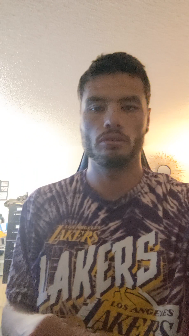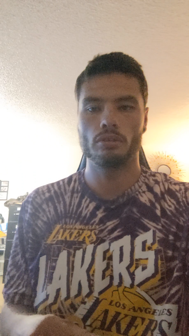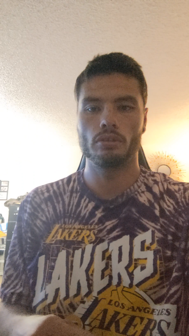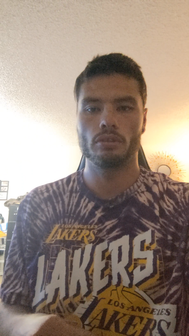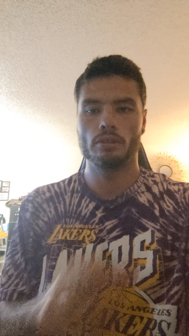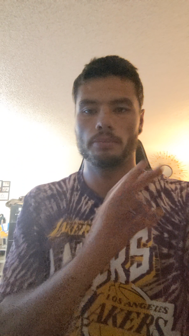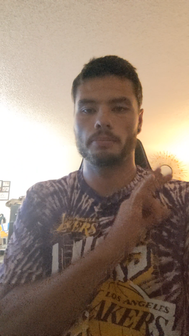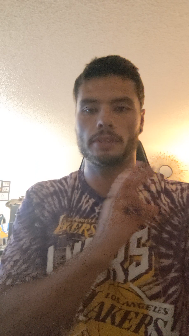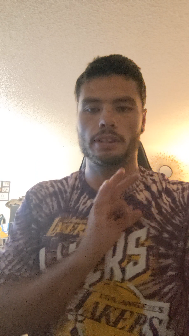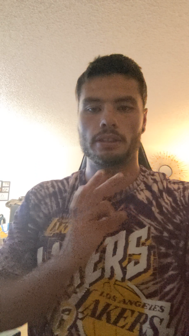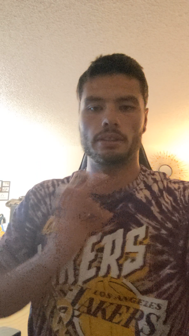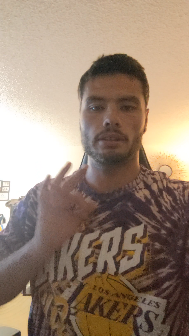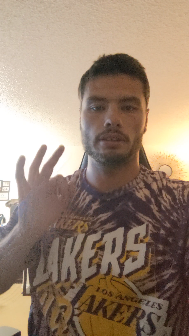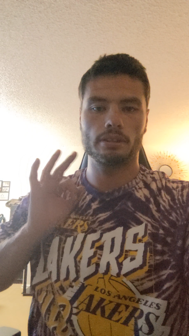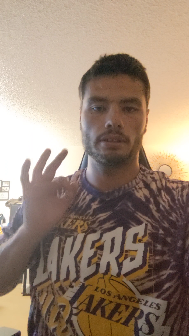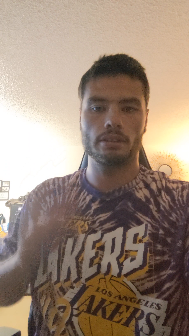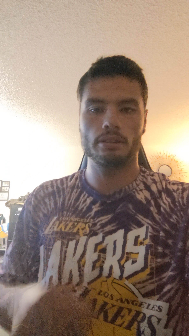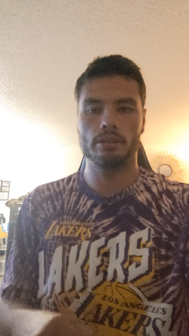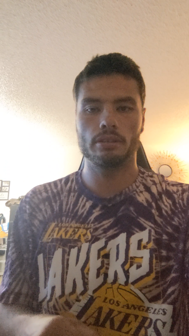beads